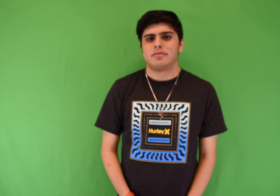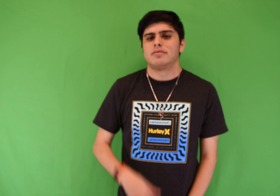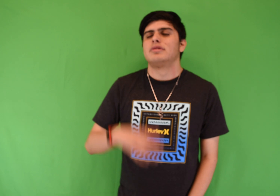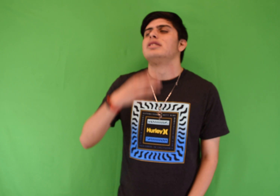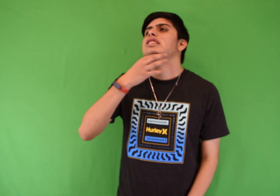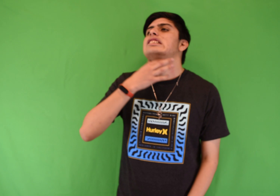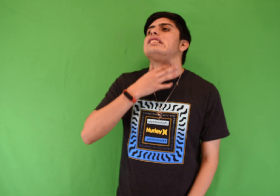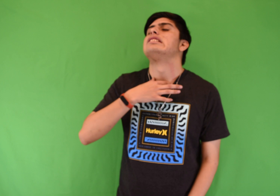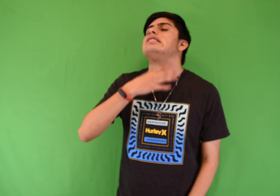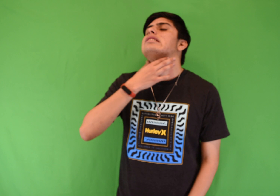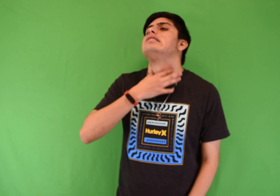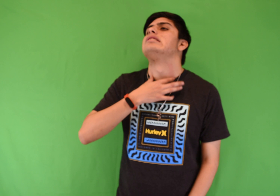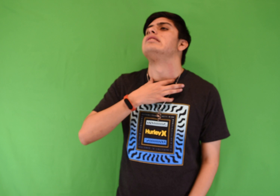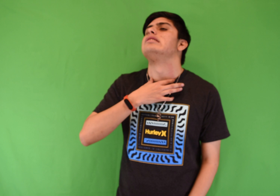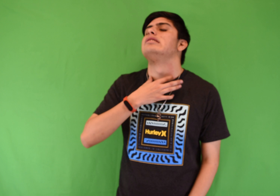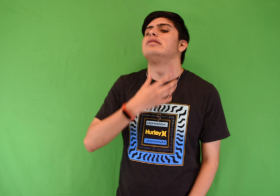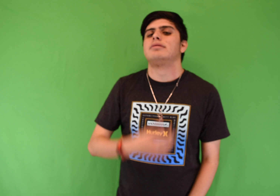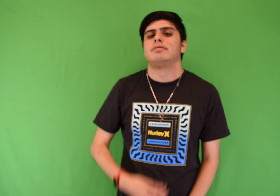garganta